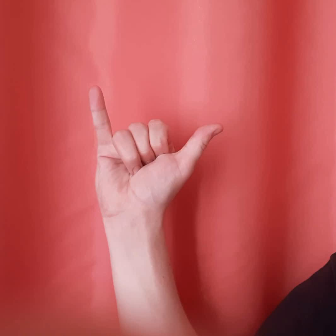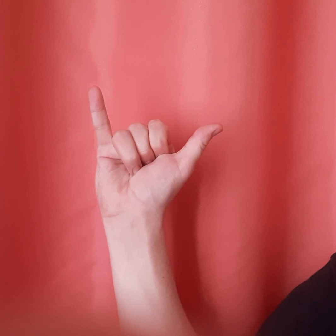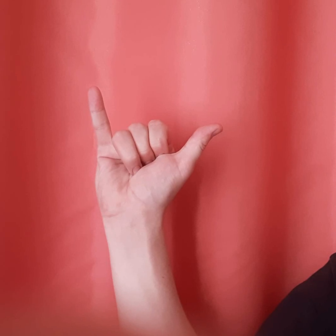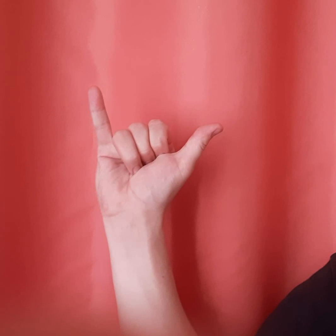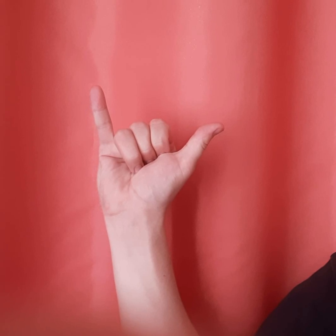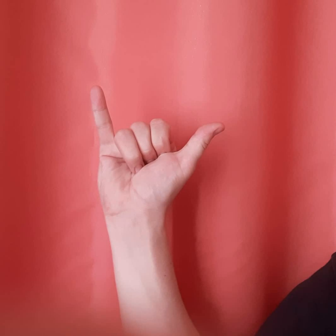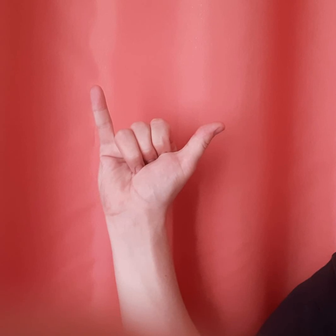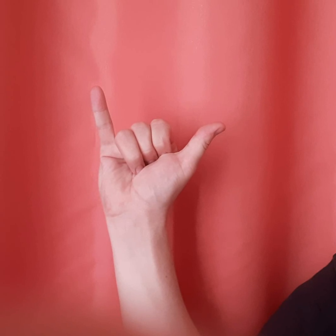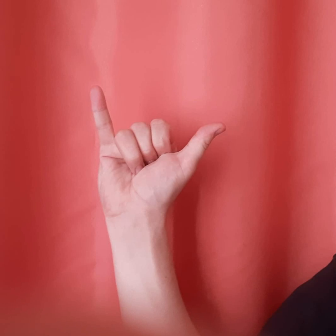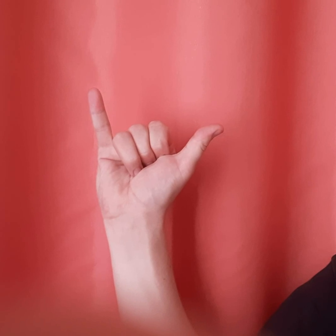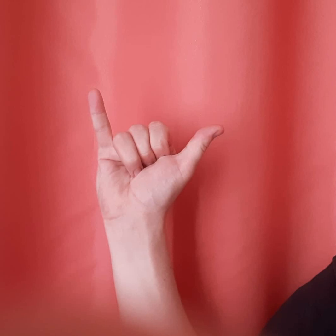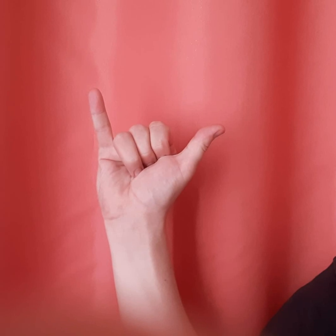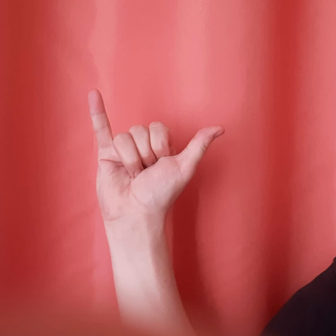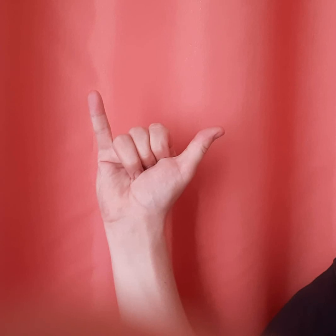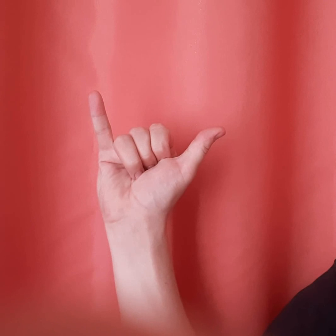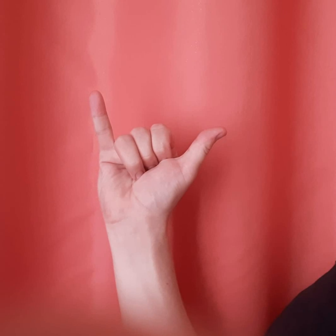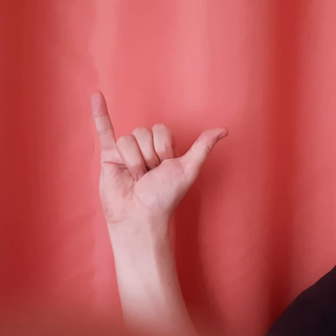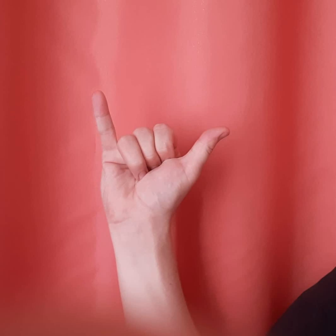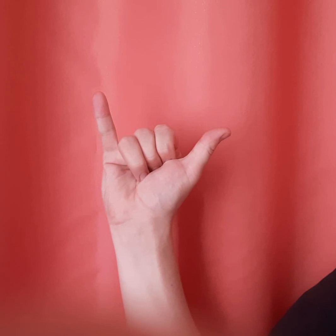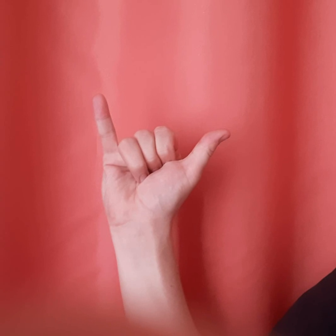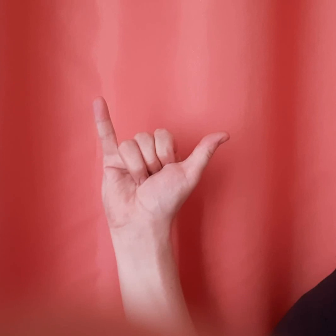У